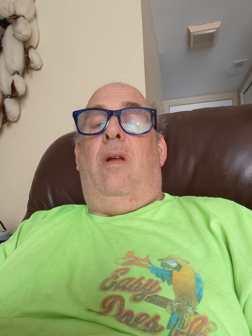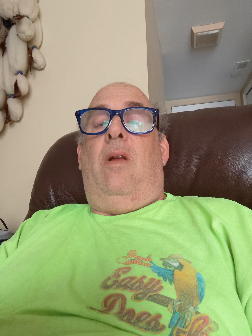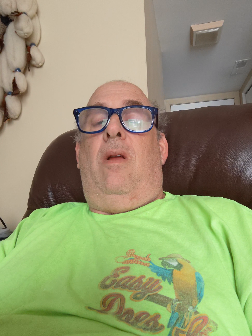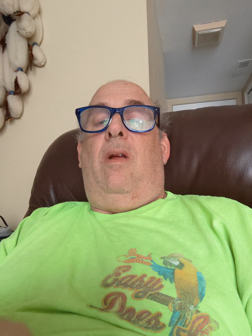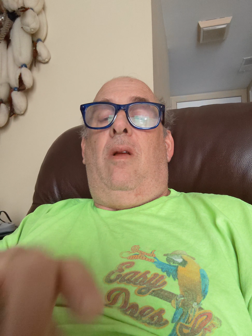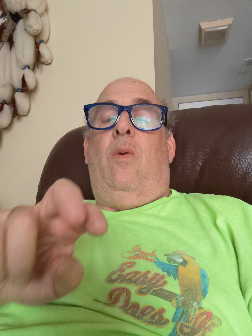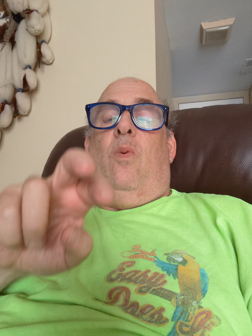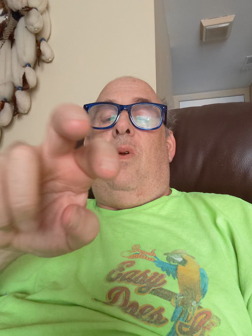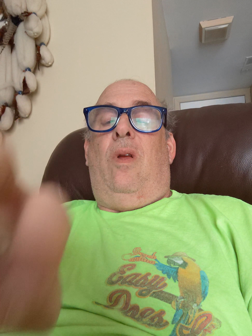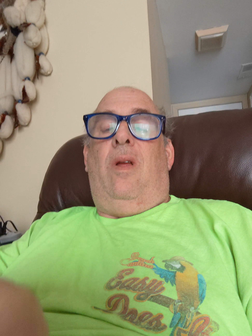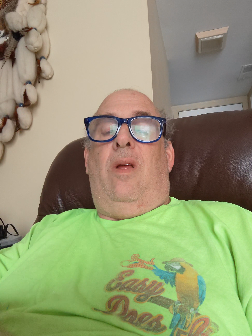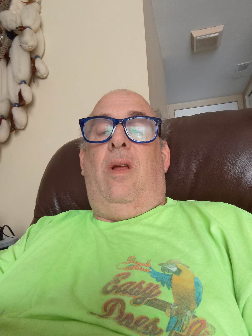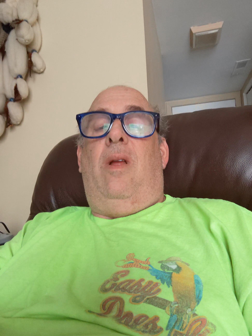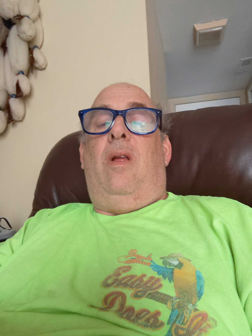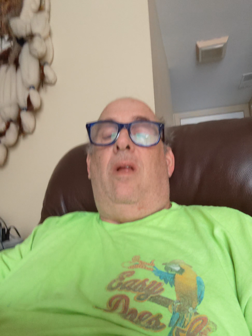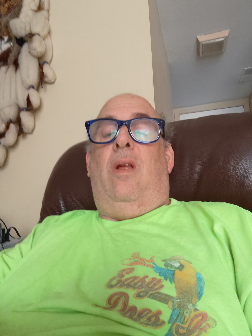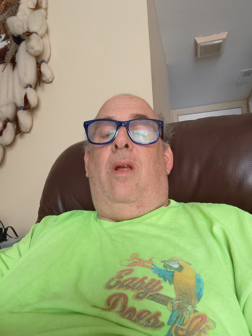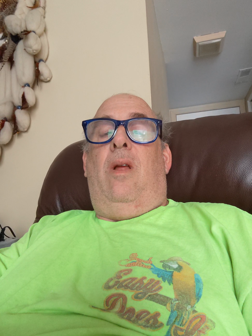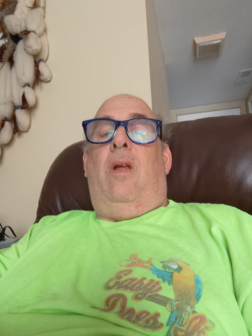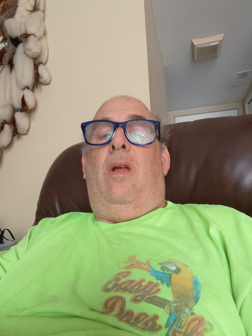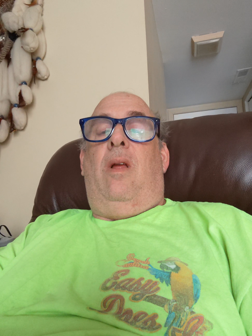ride